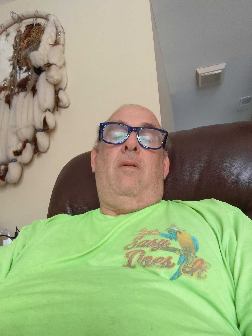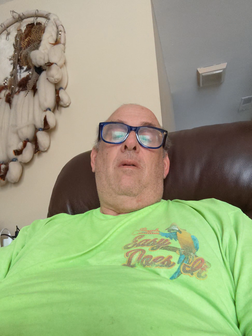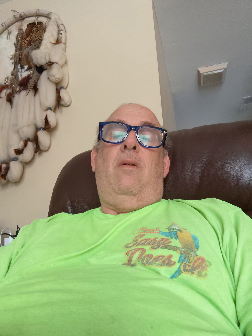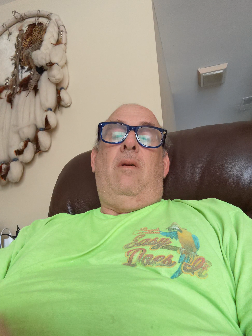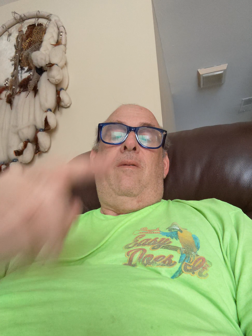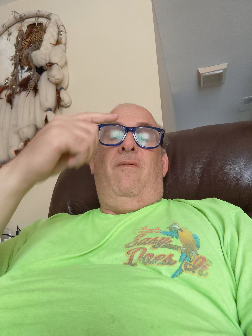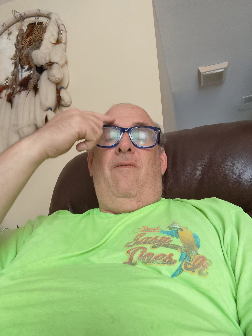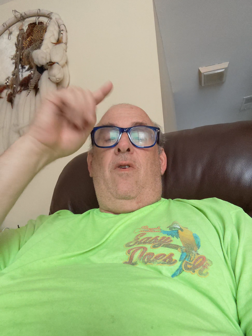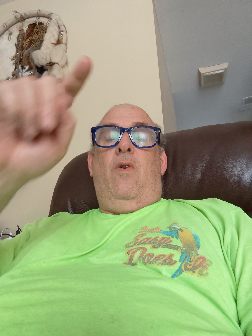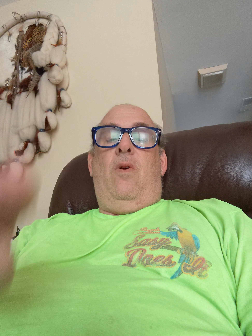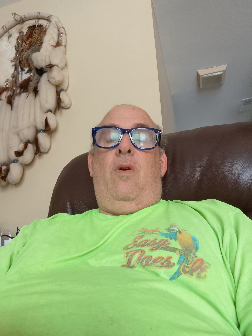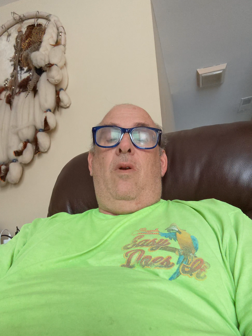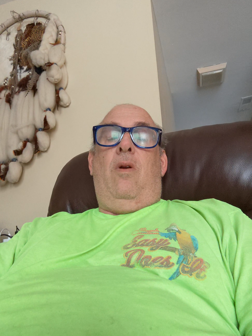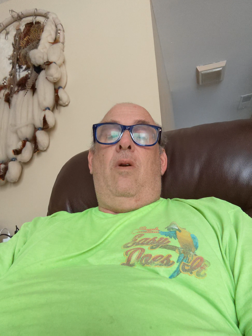for